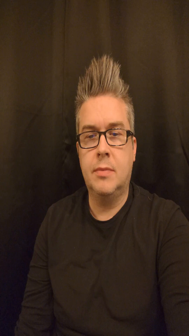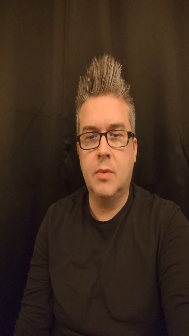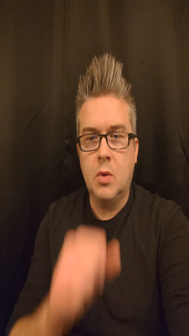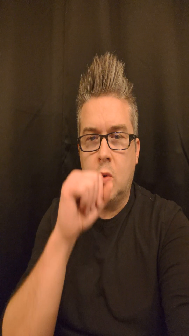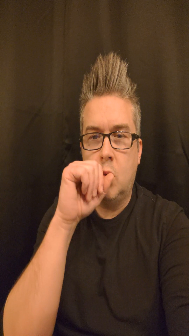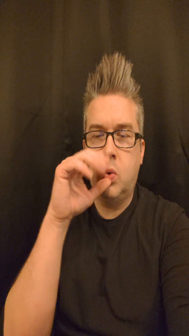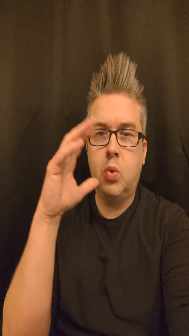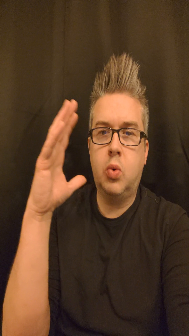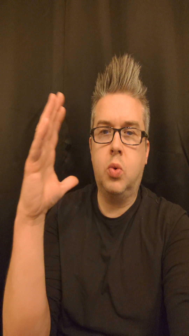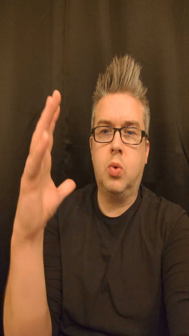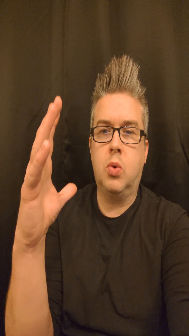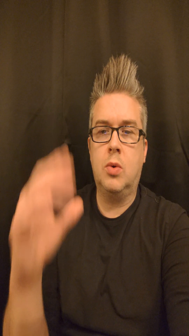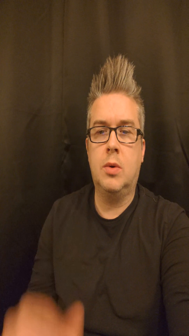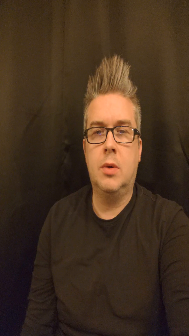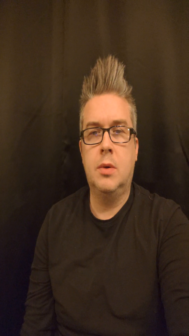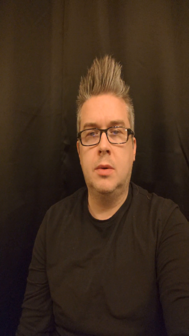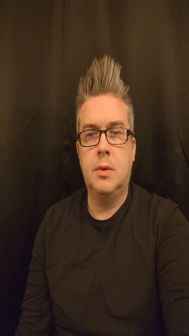balloon